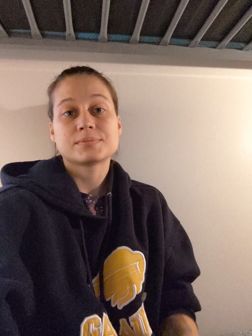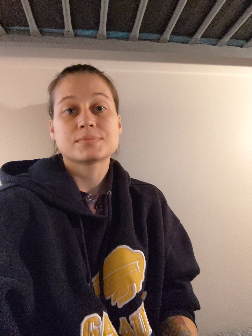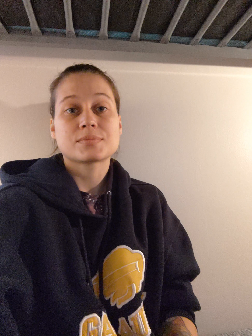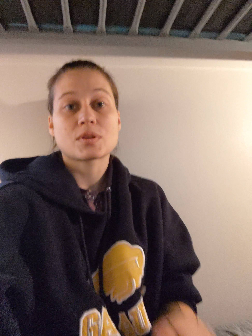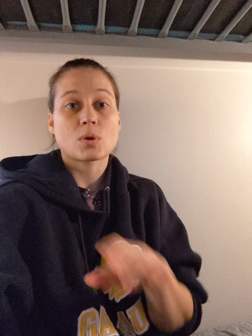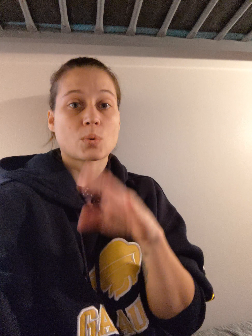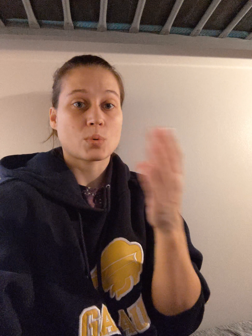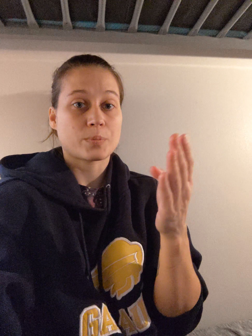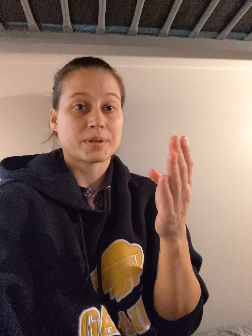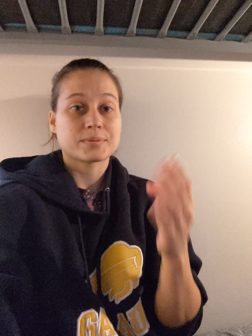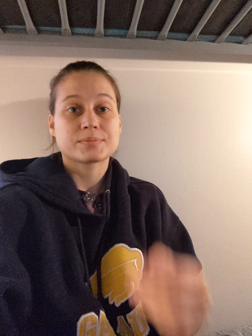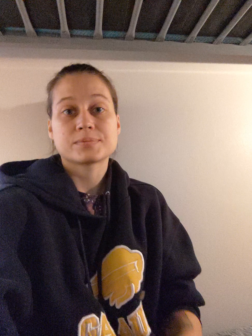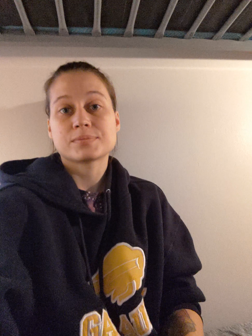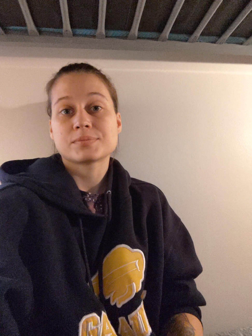open